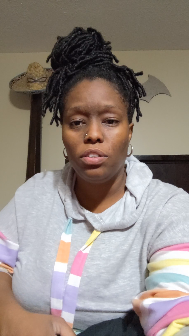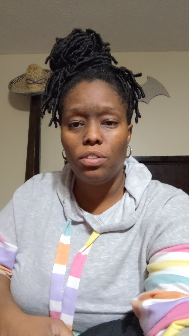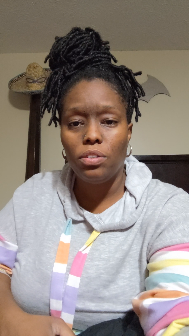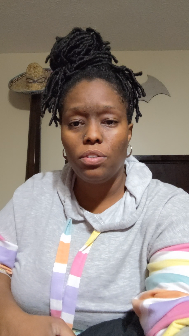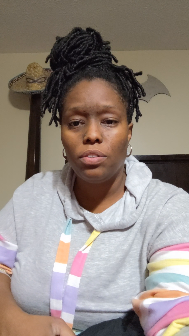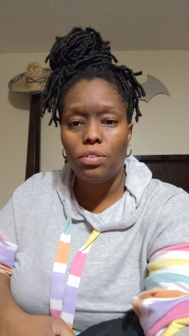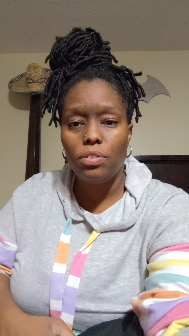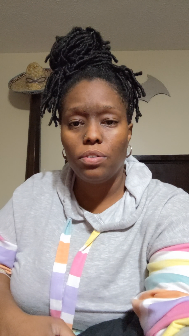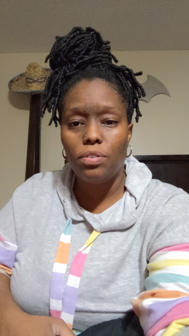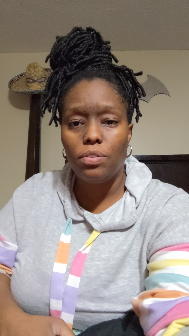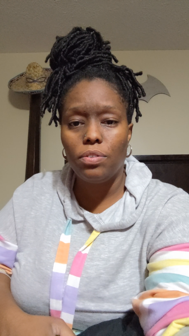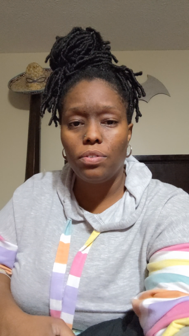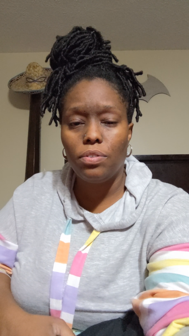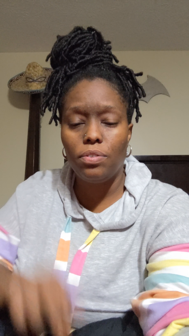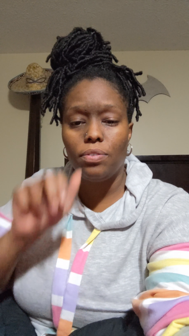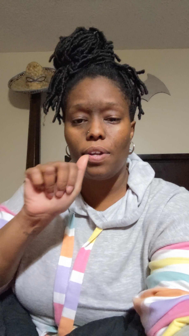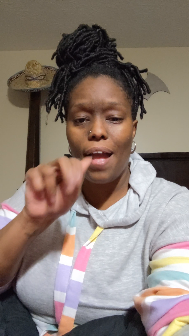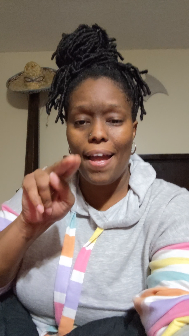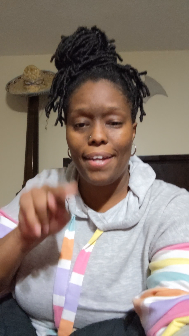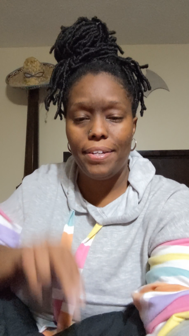an